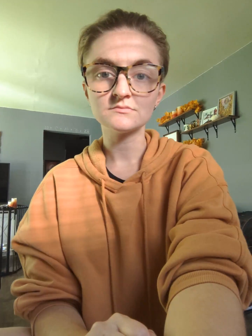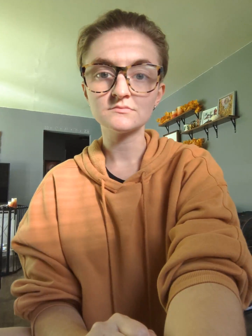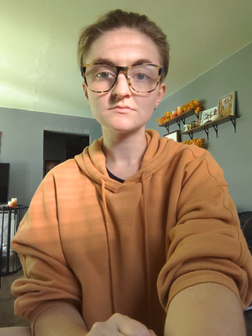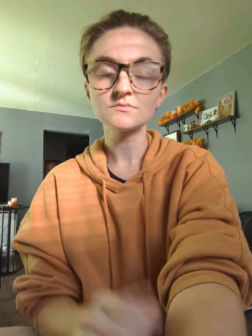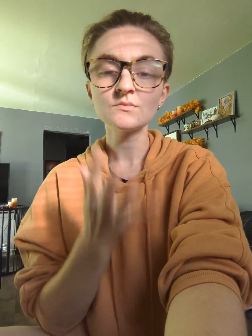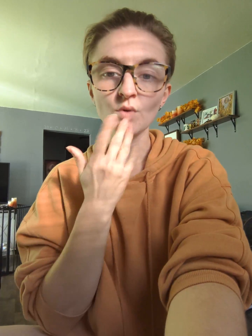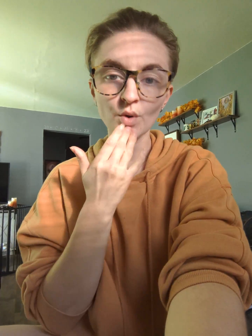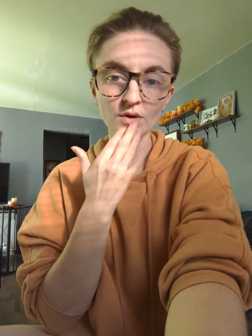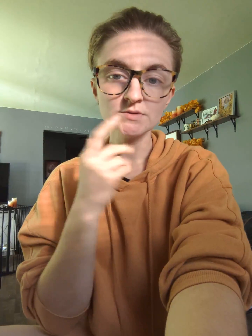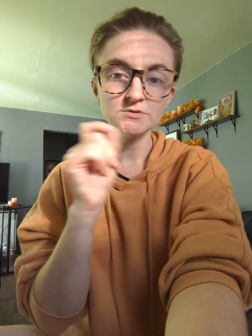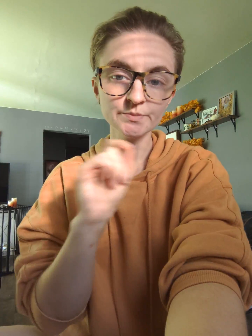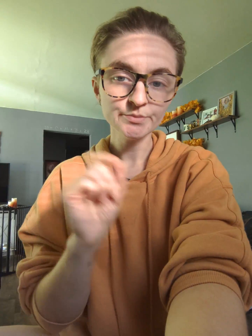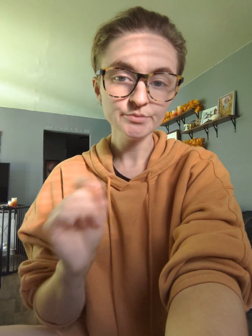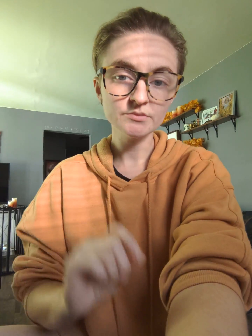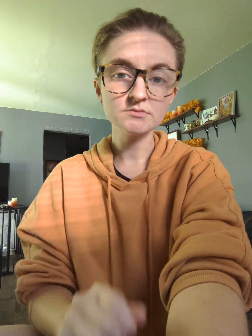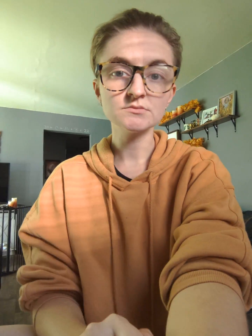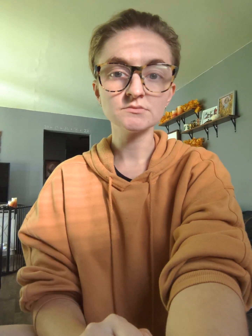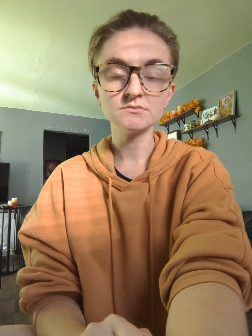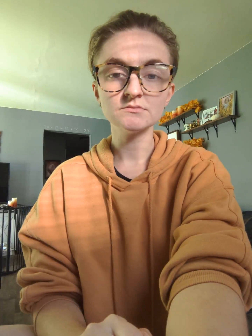crayon